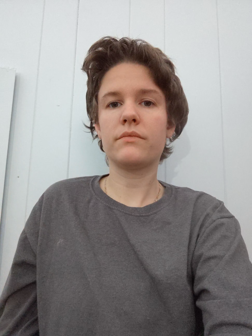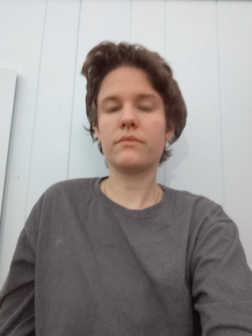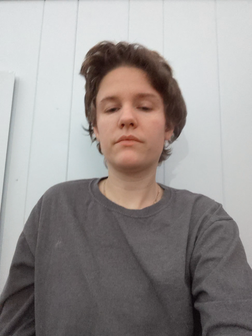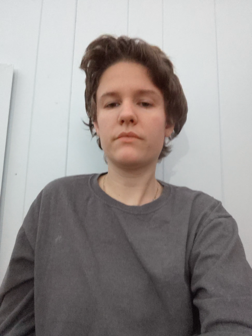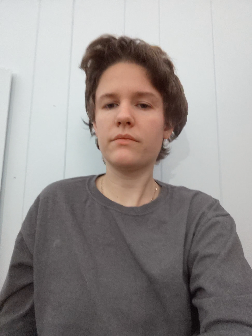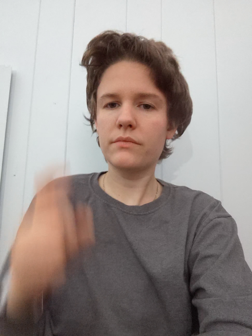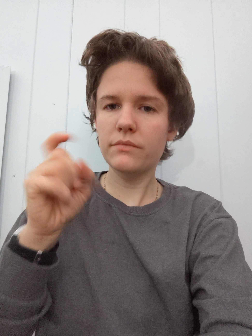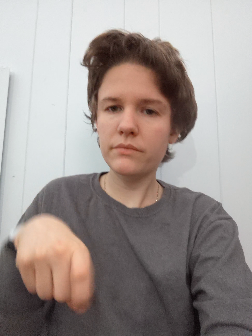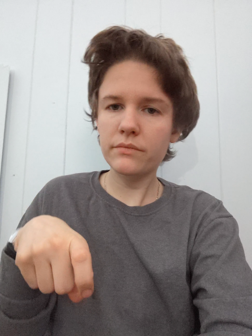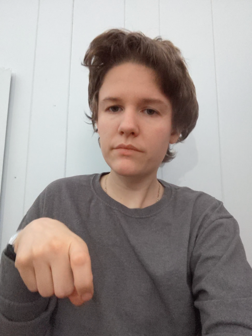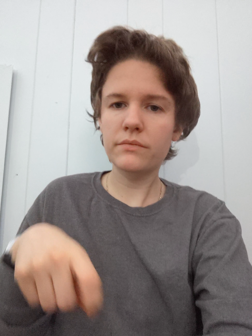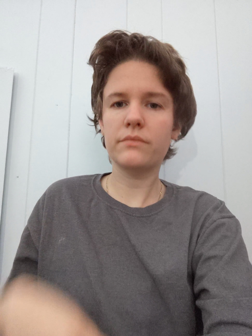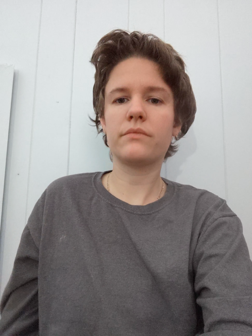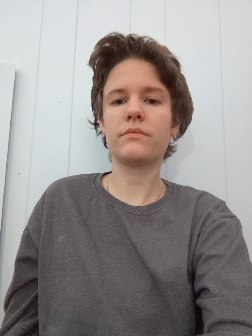have to